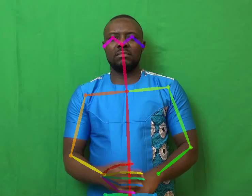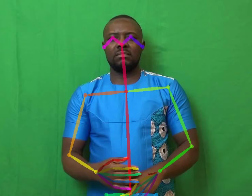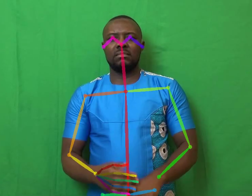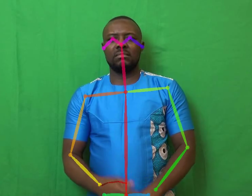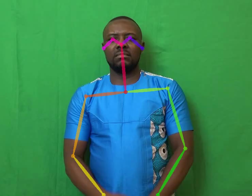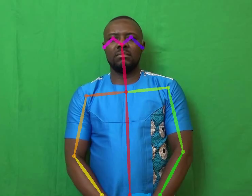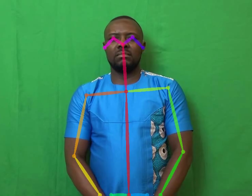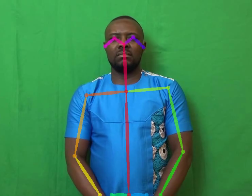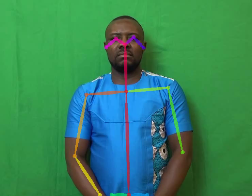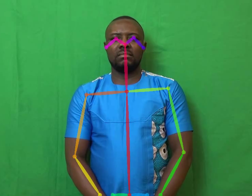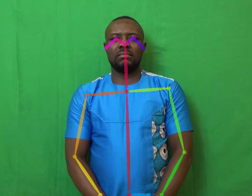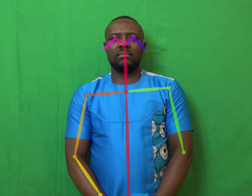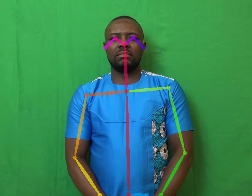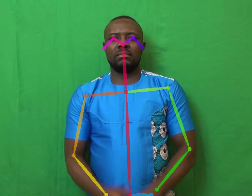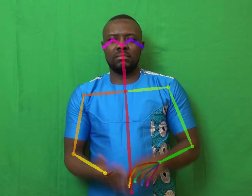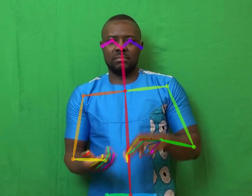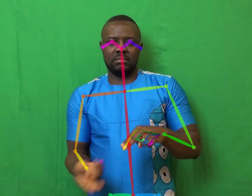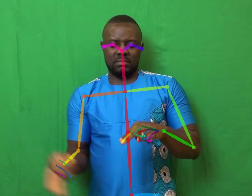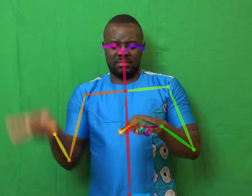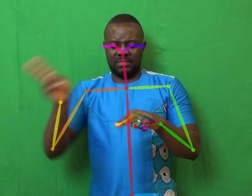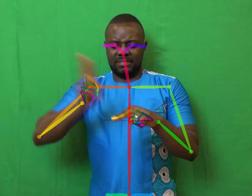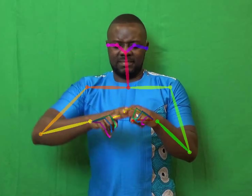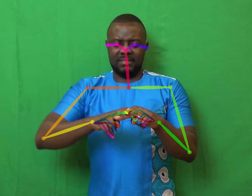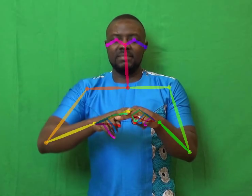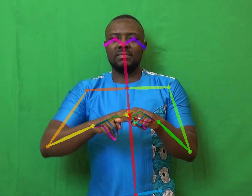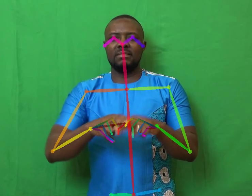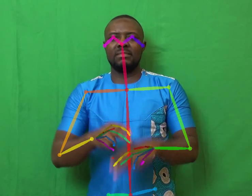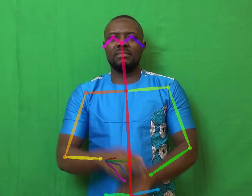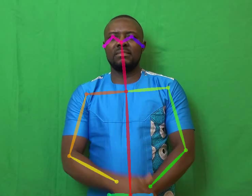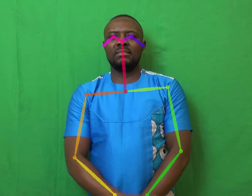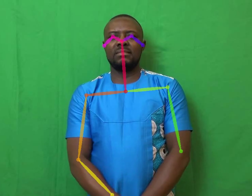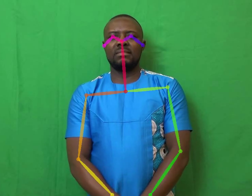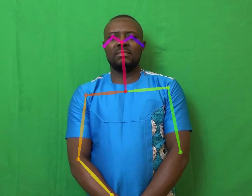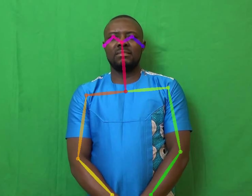increase or topup